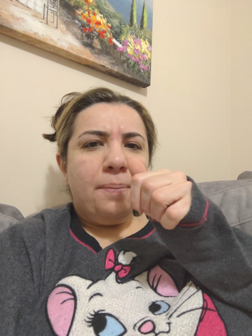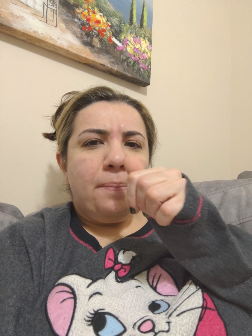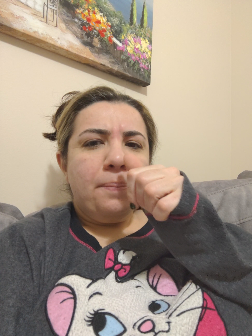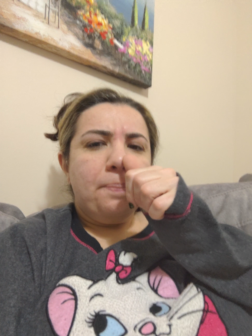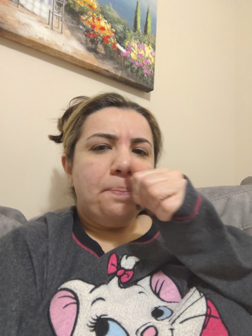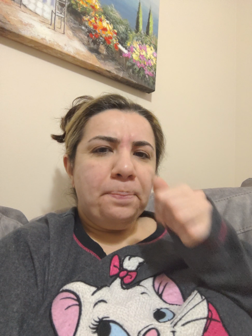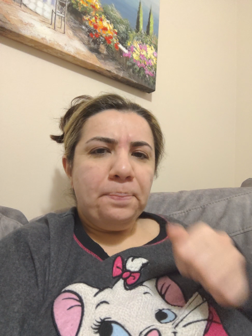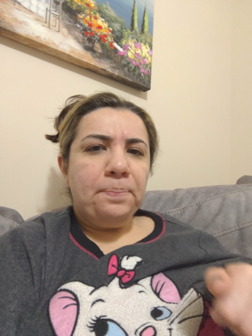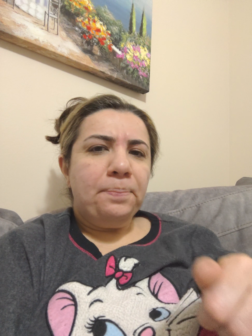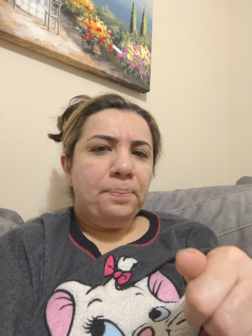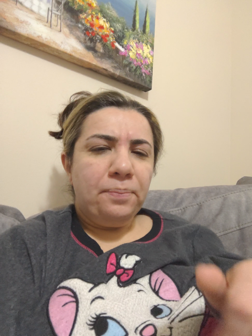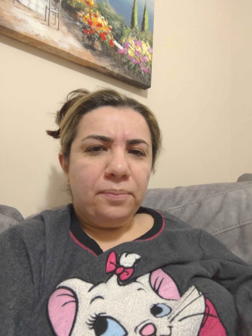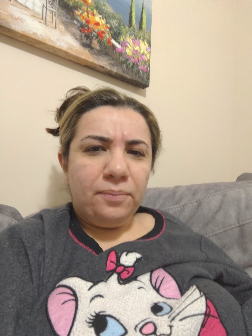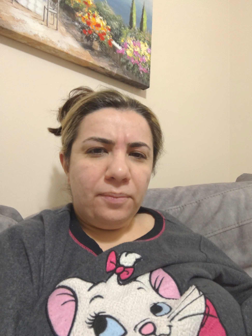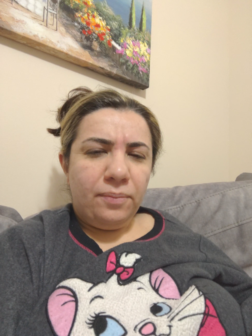hide